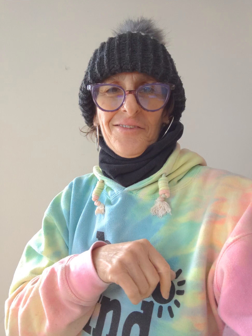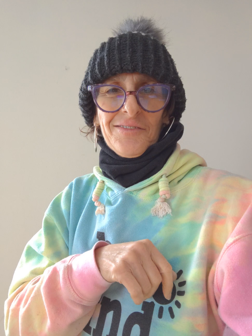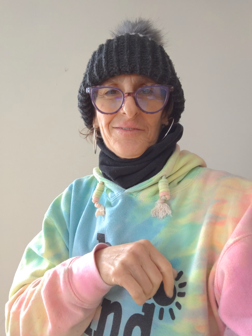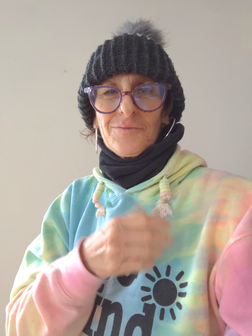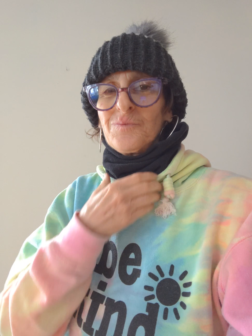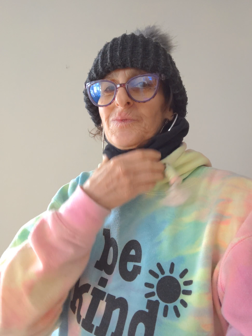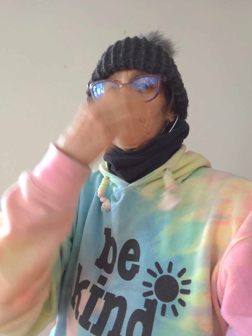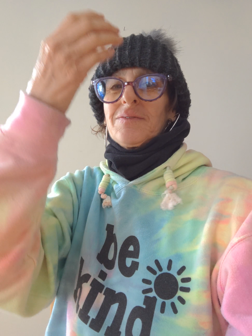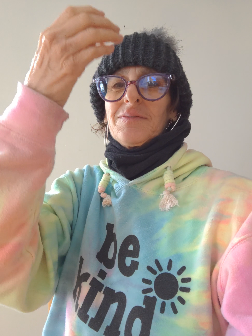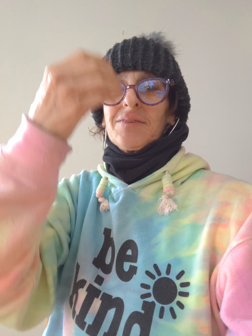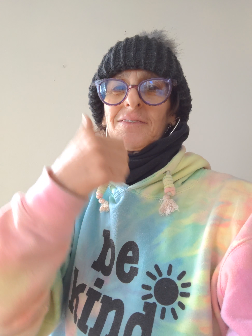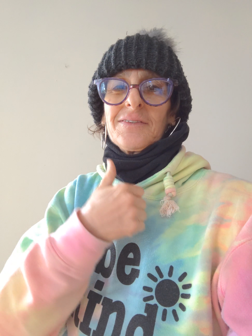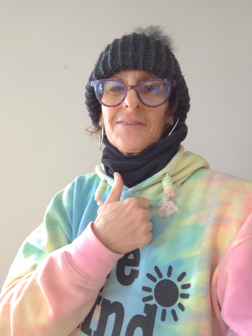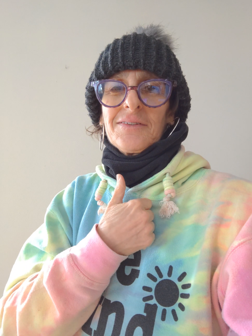giraffe